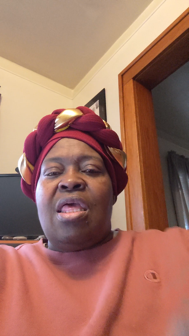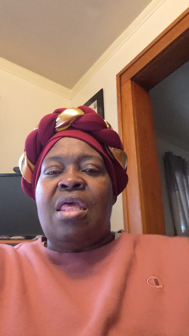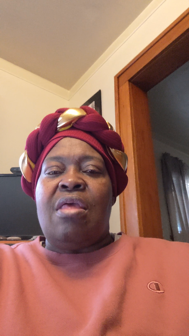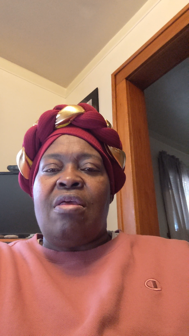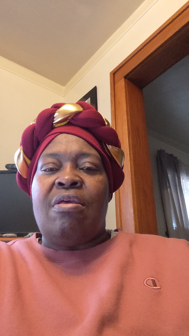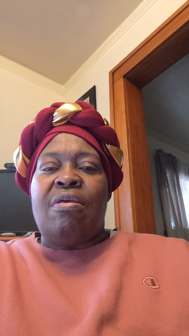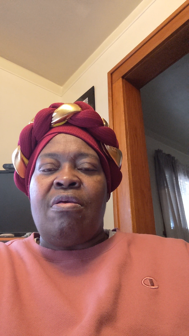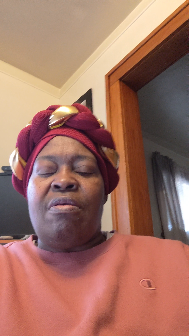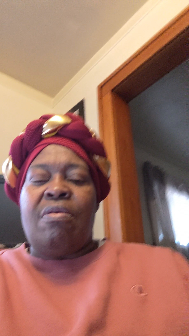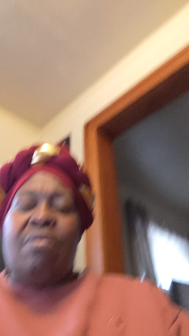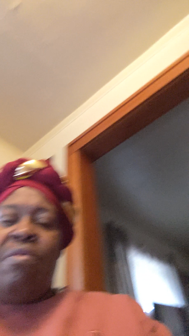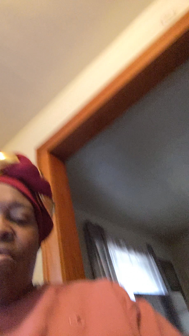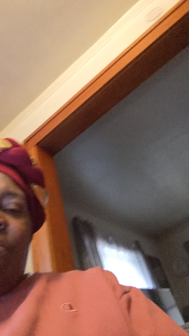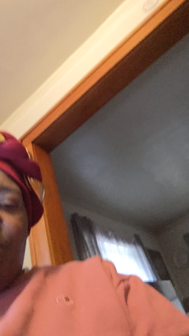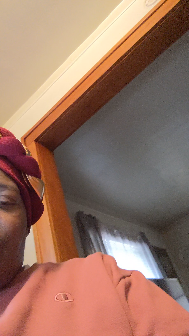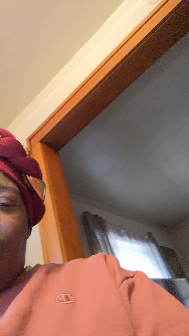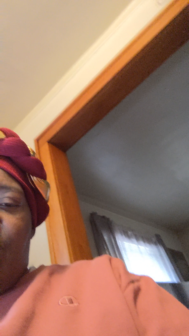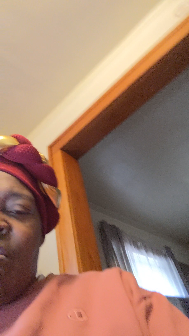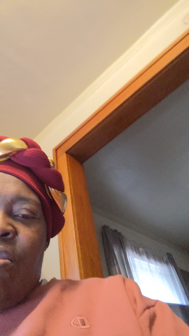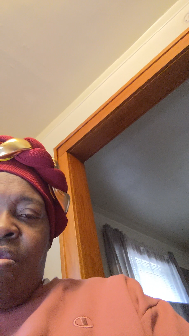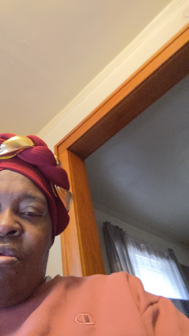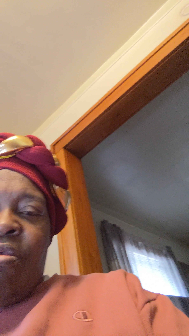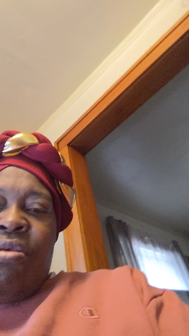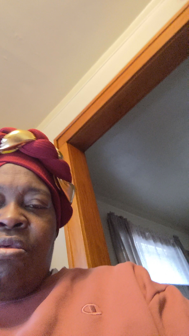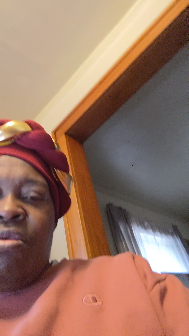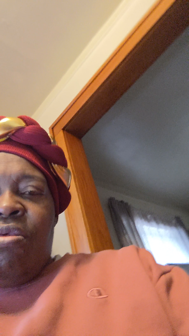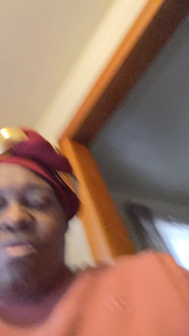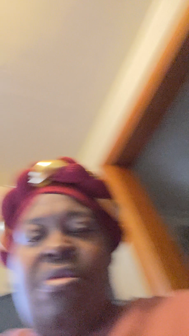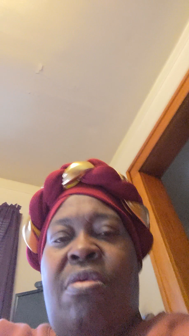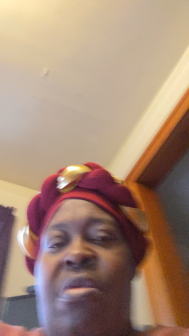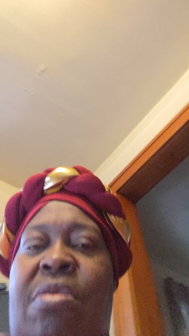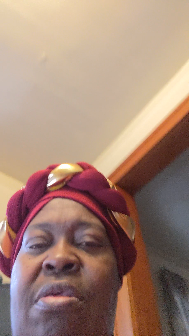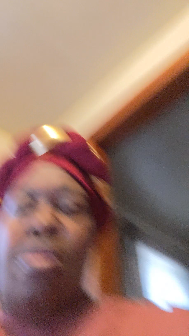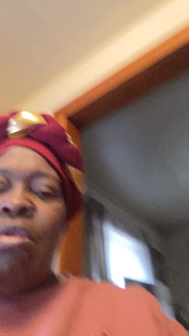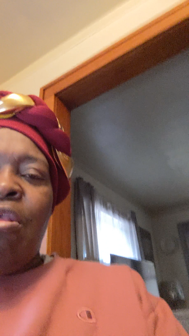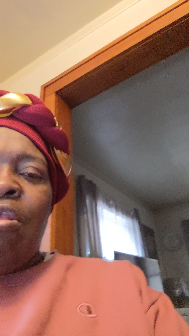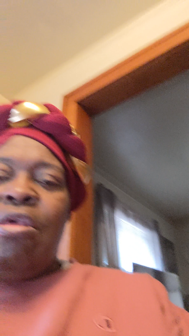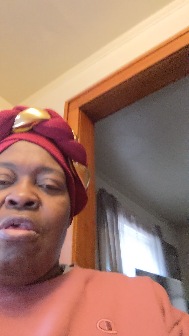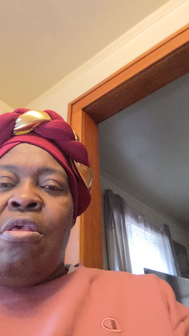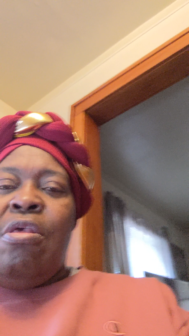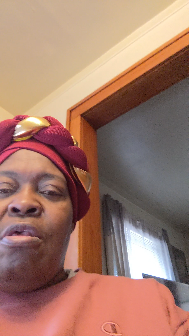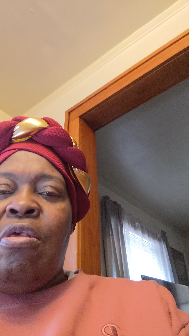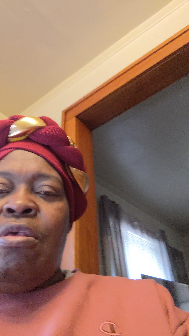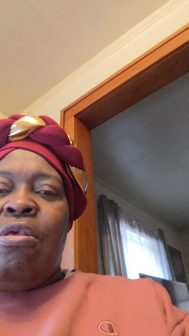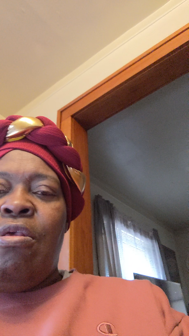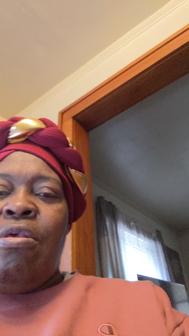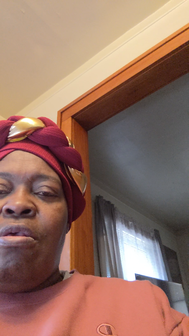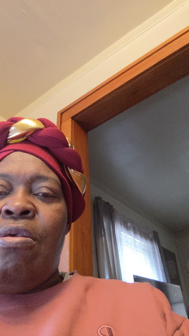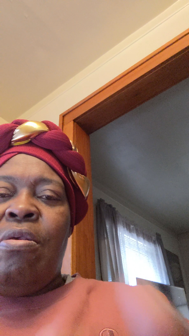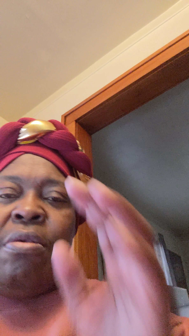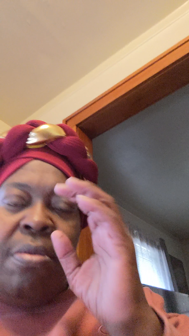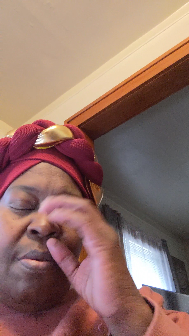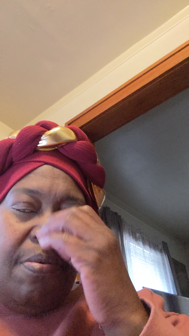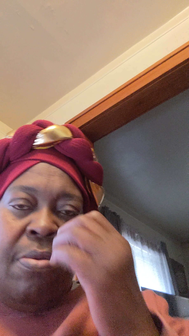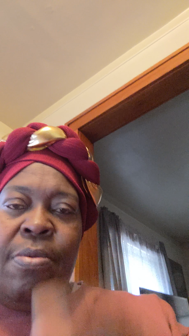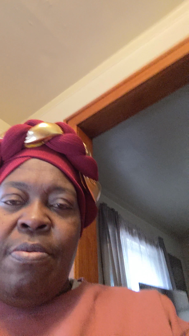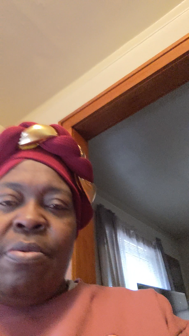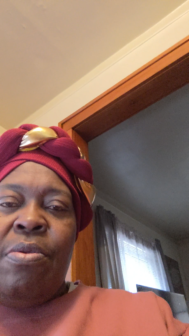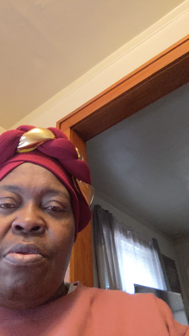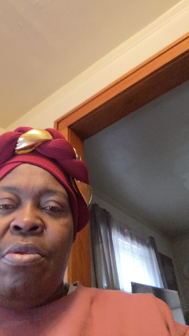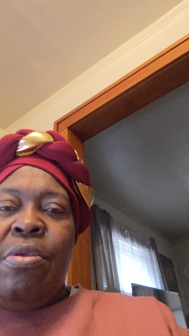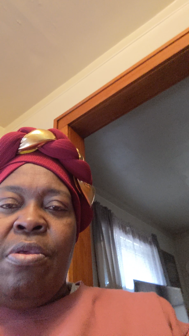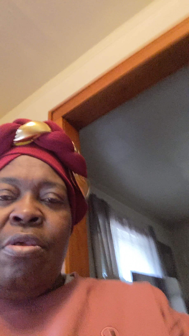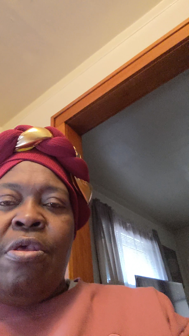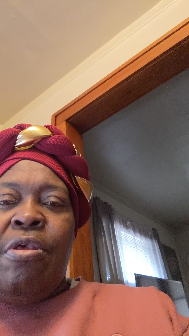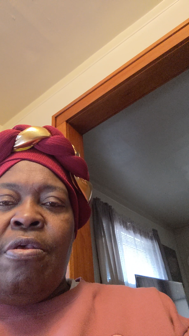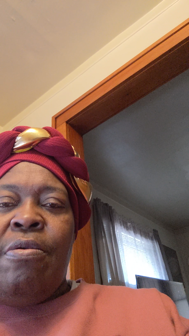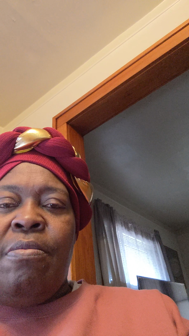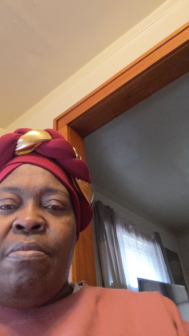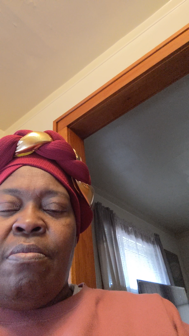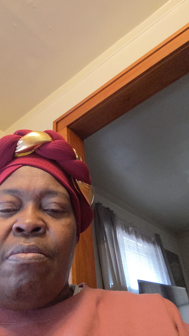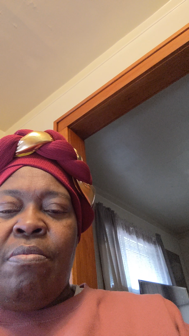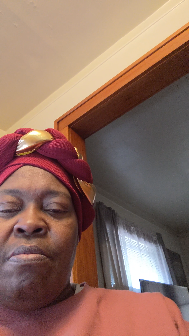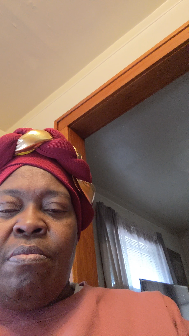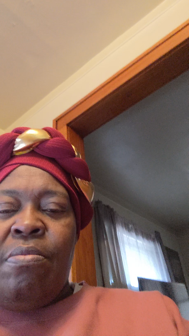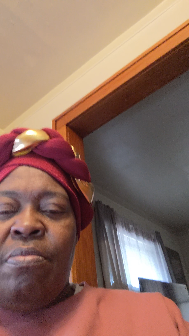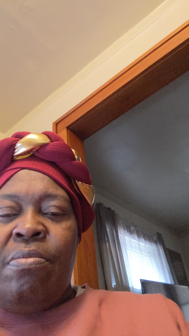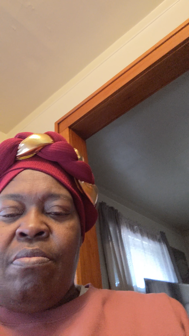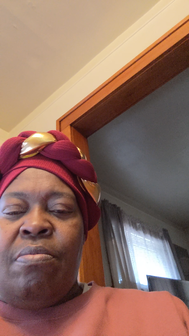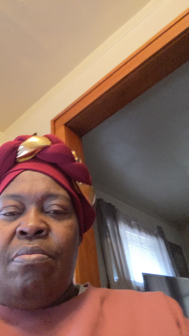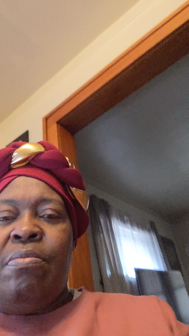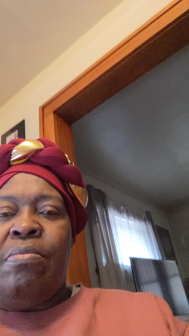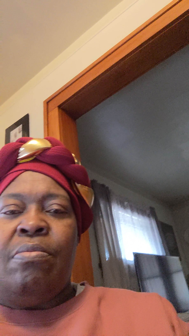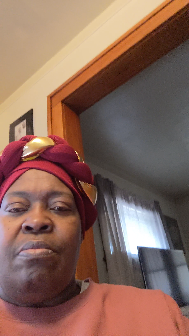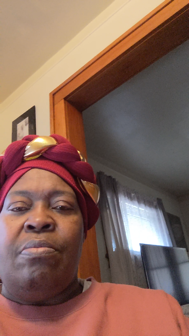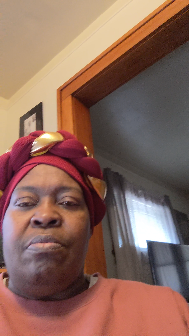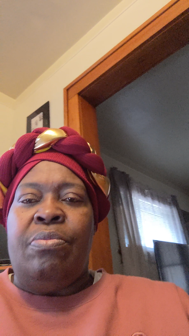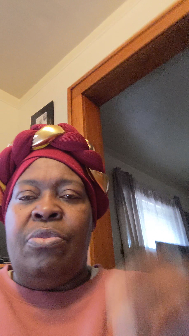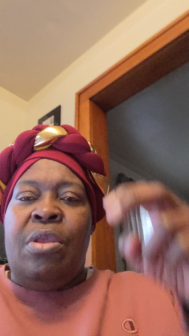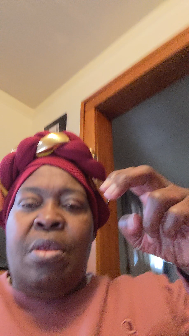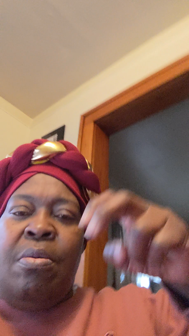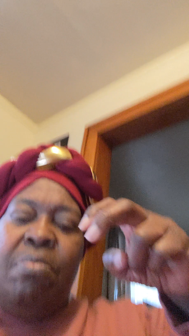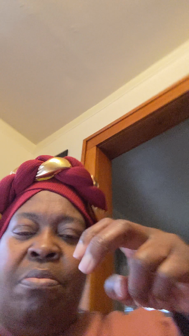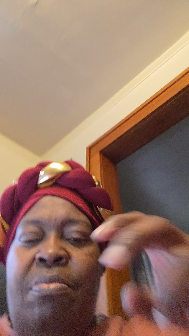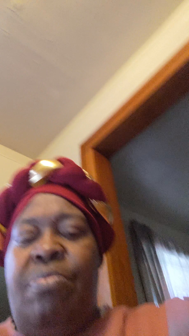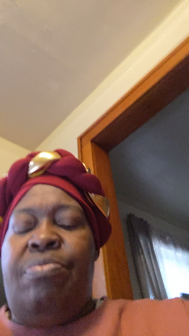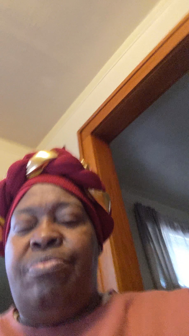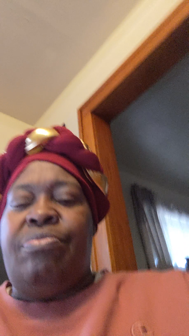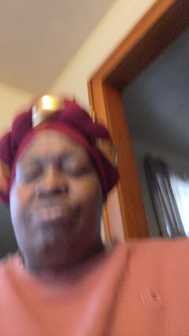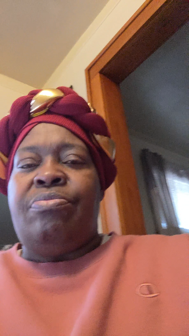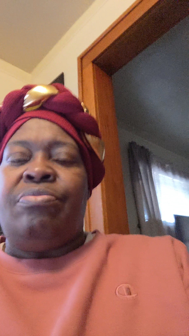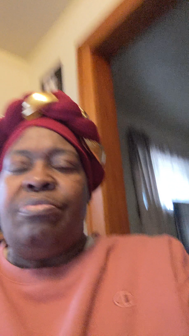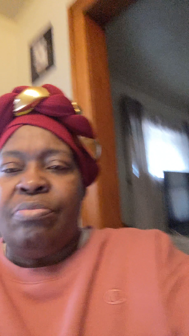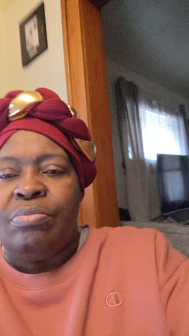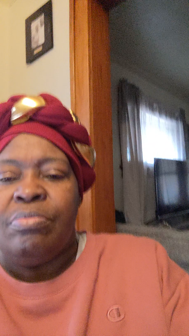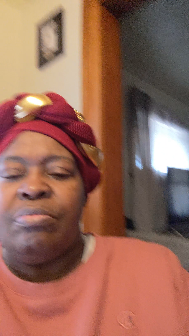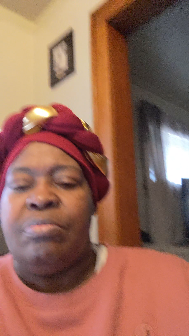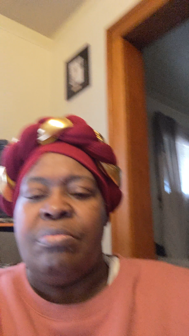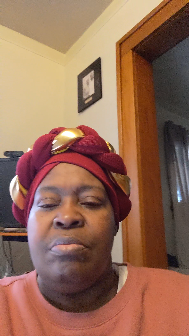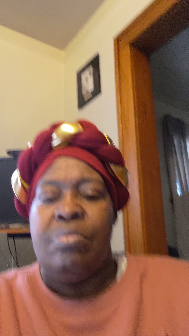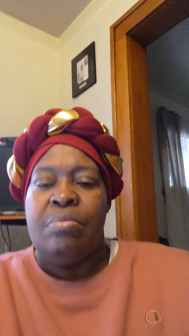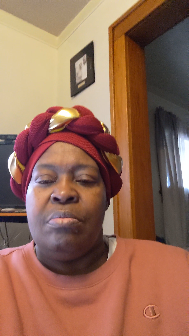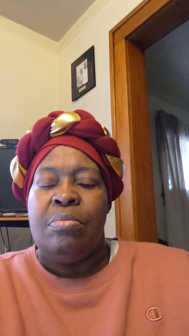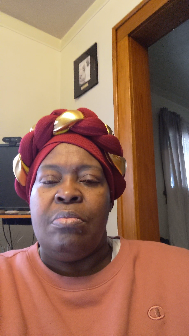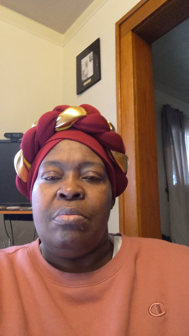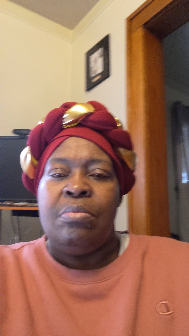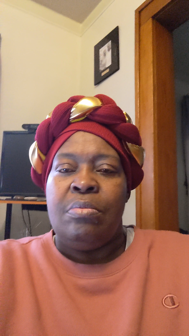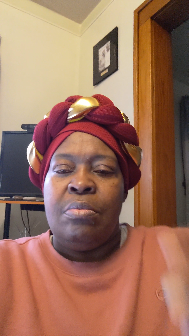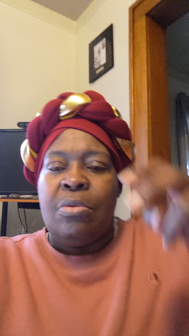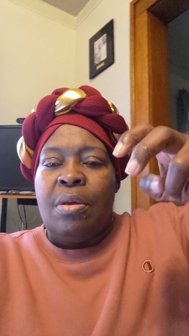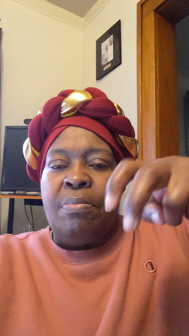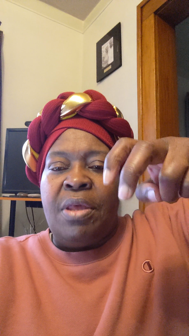potato